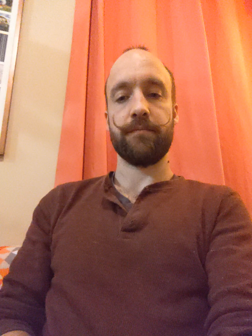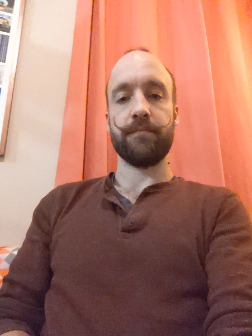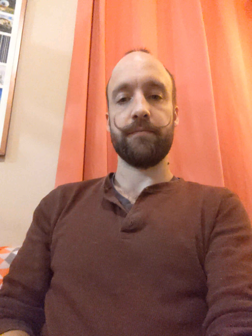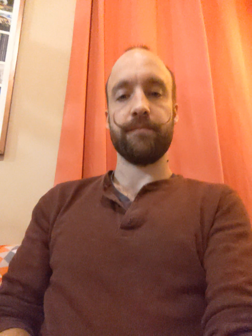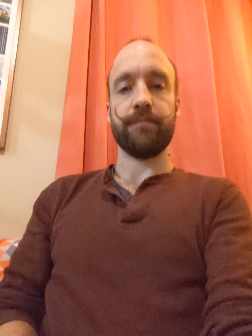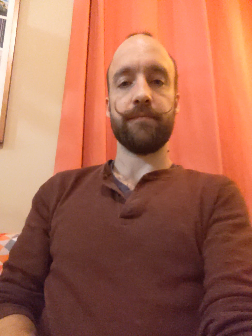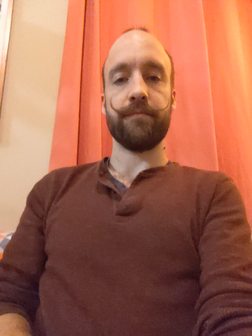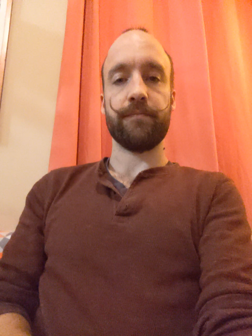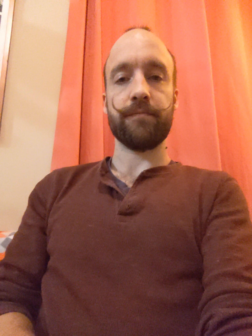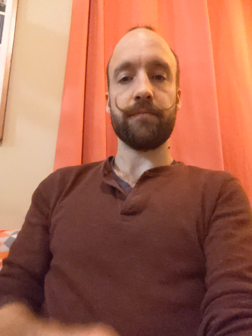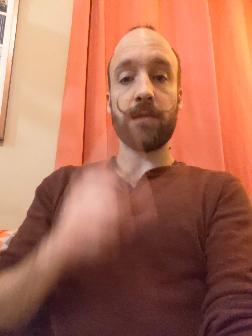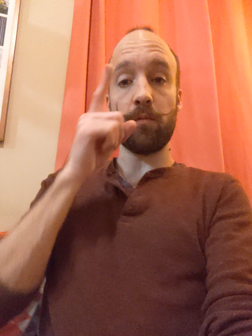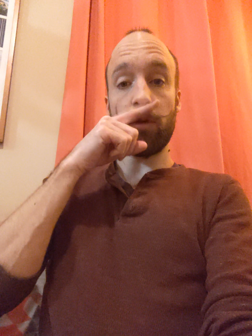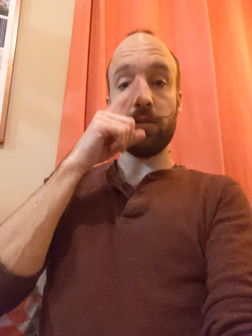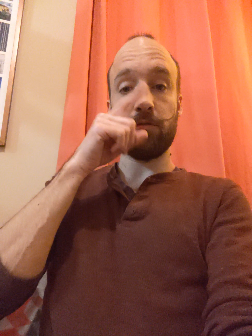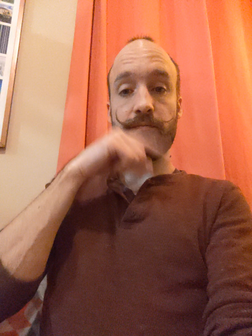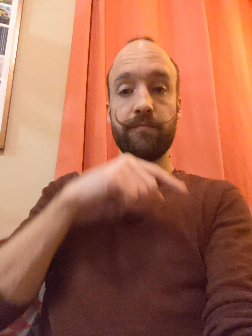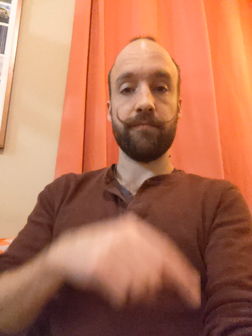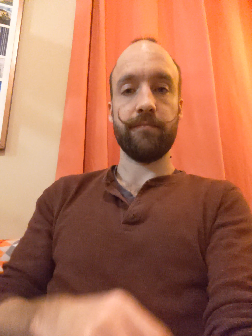mouse